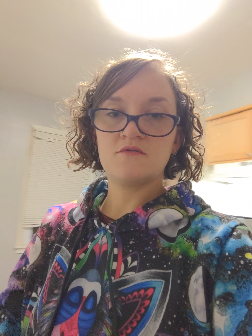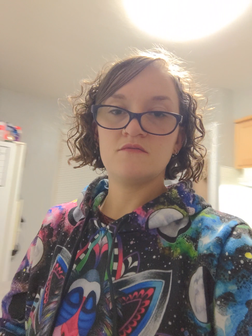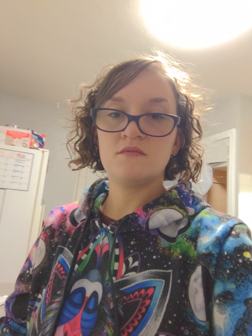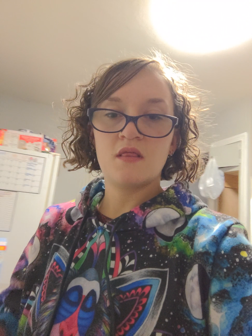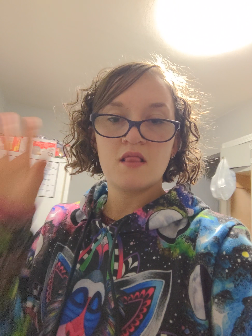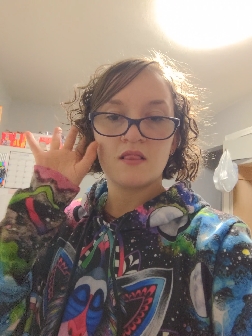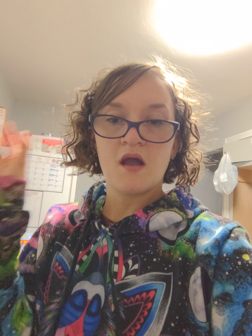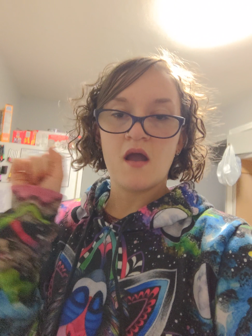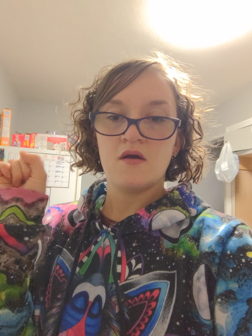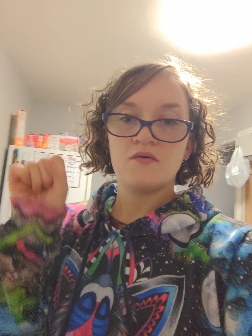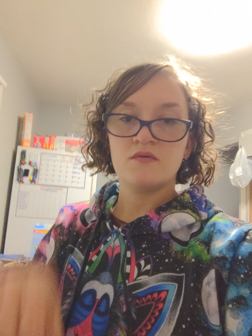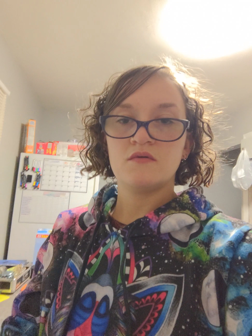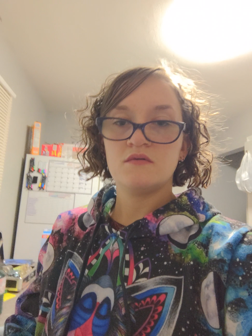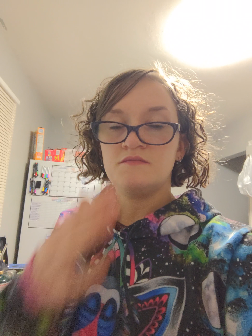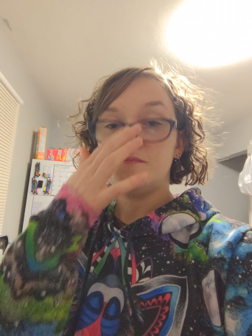loud